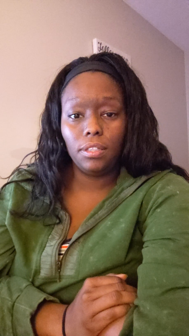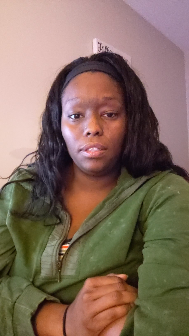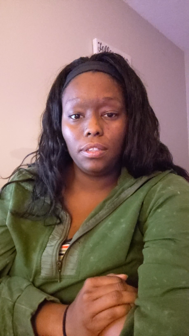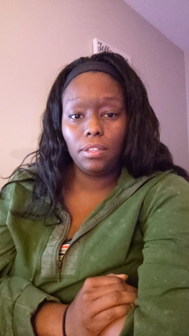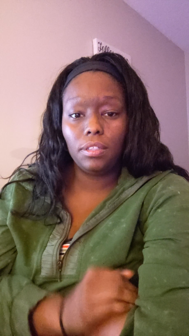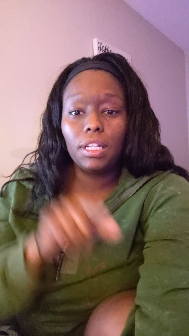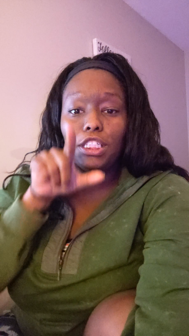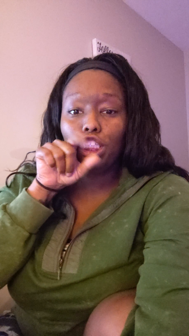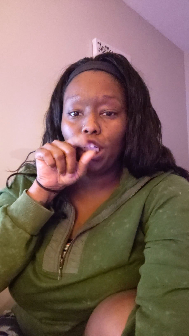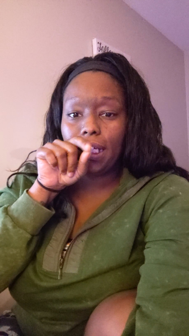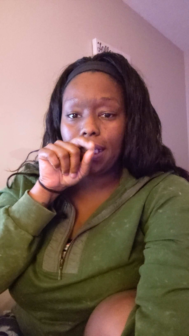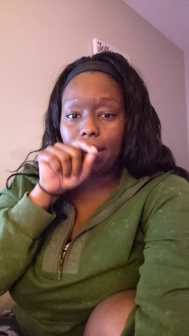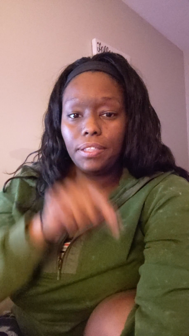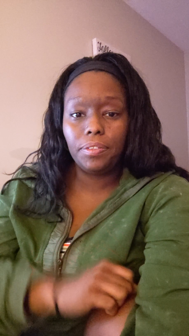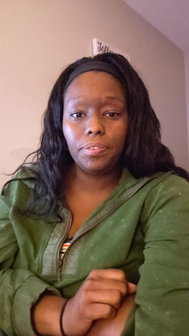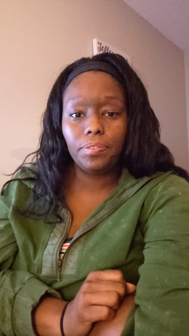chicken